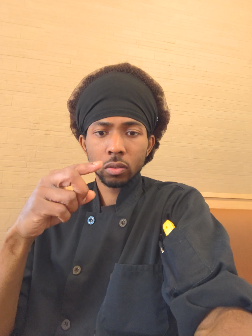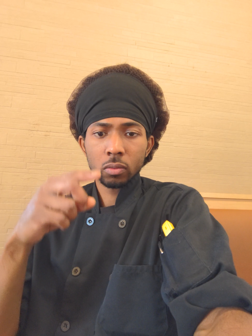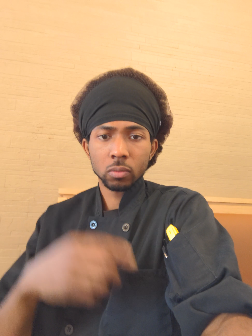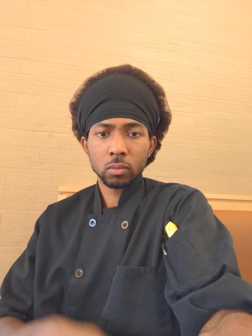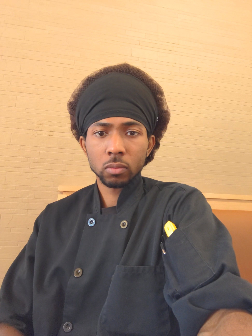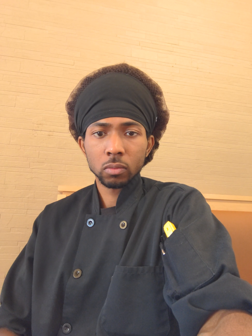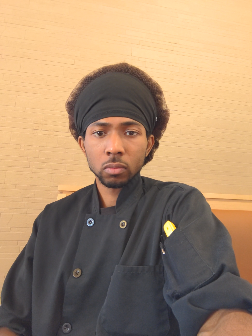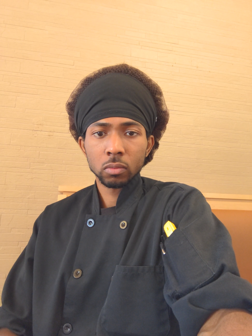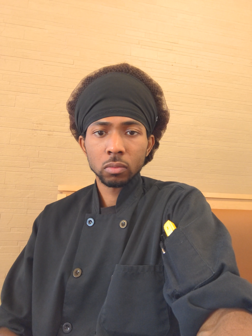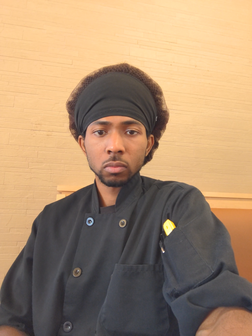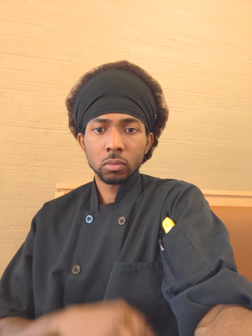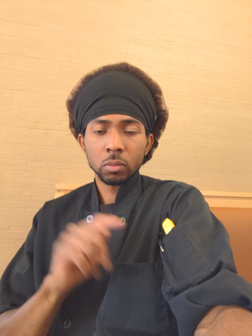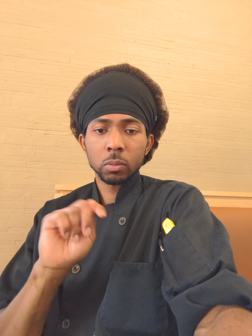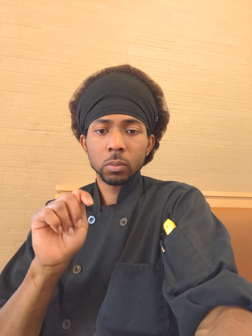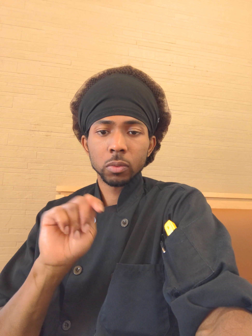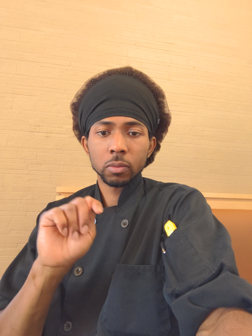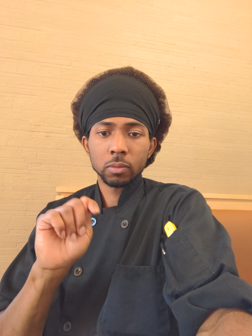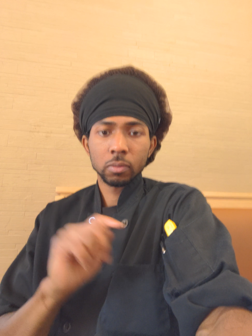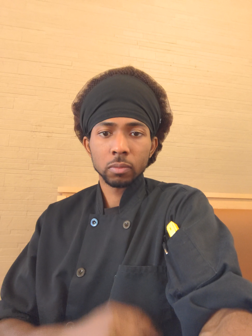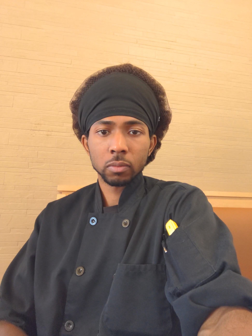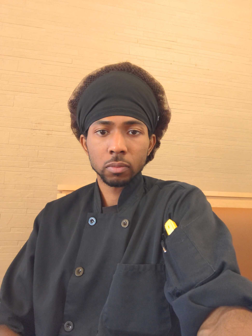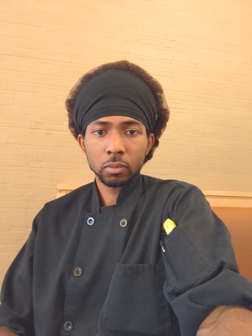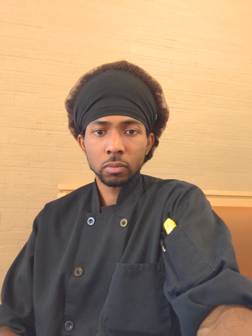bathroom